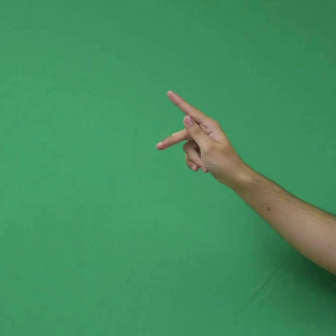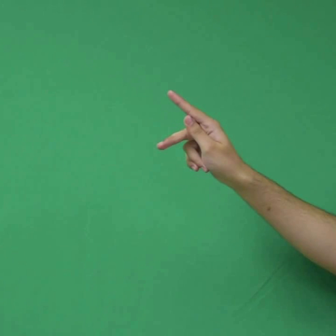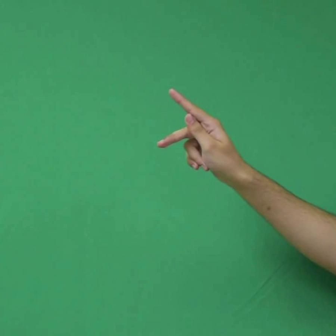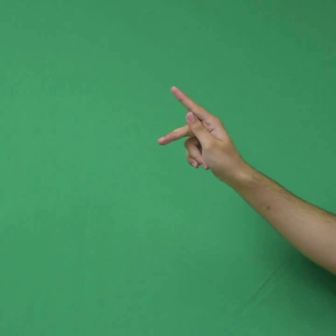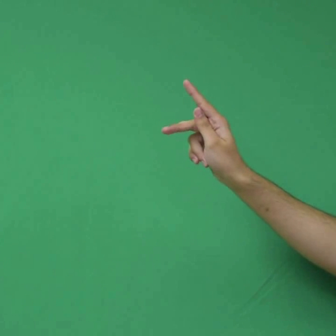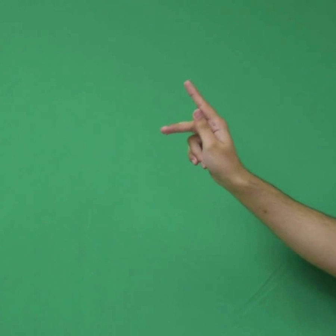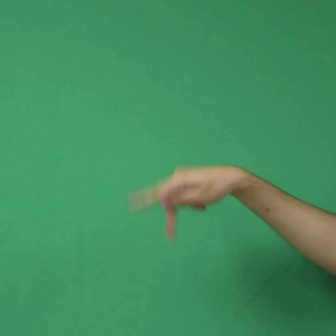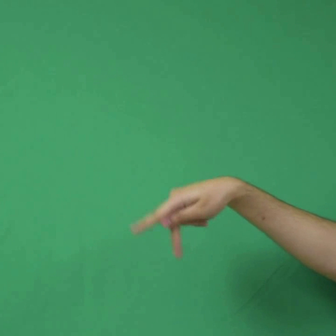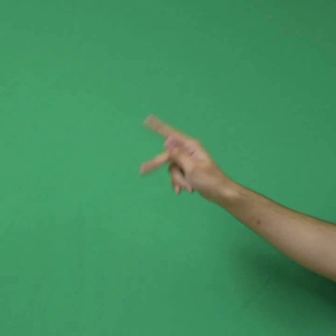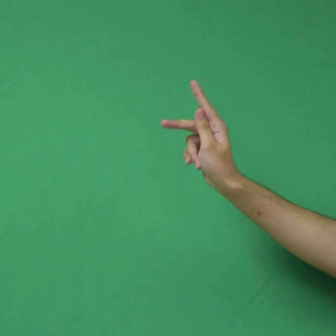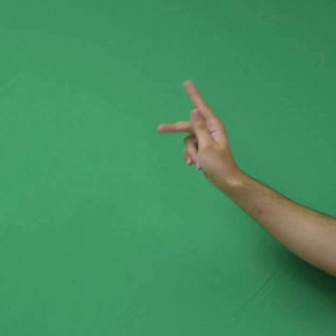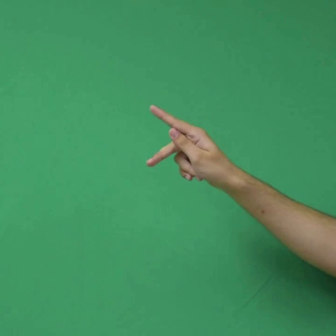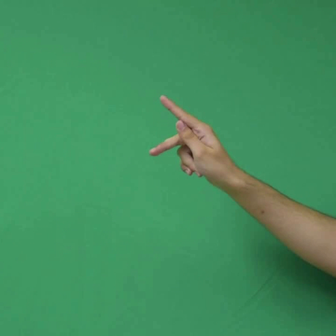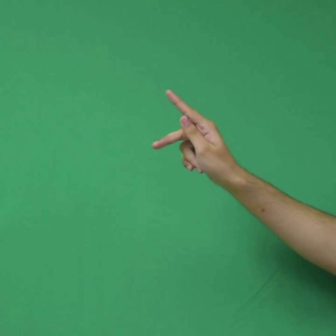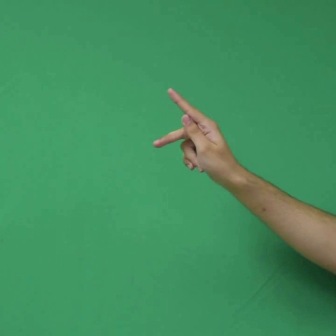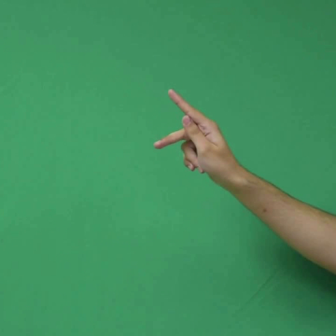K